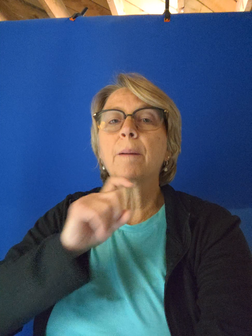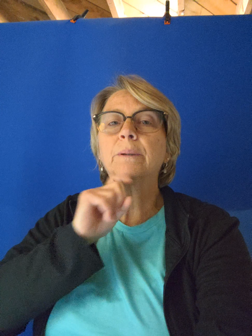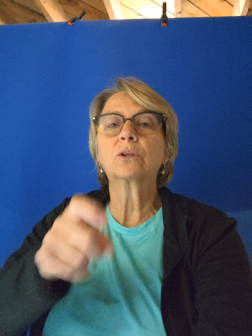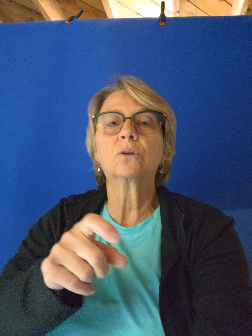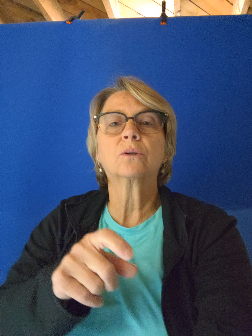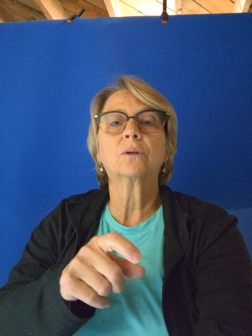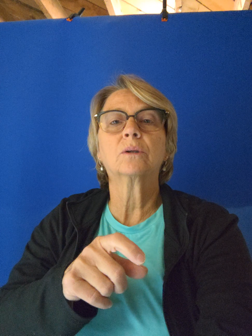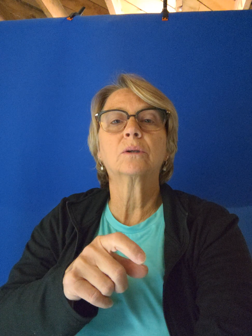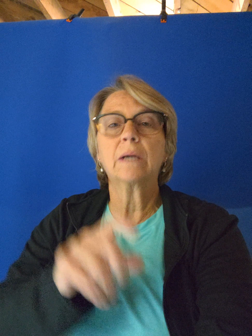garbage